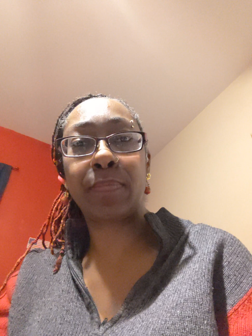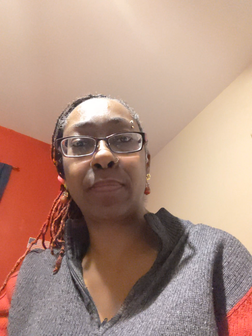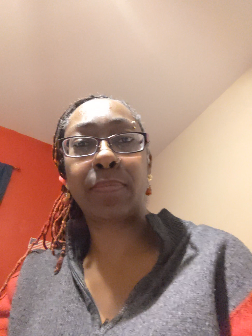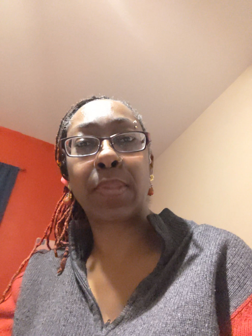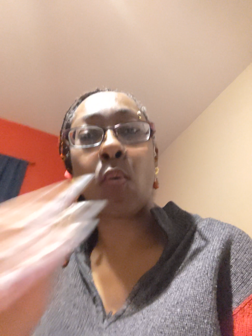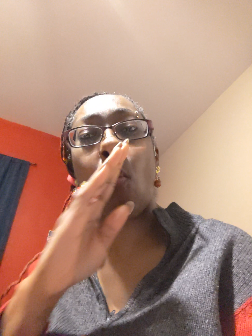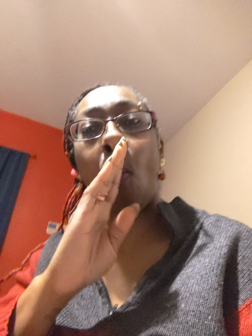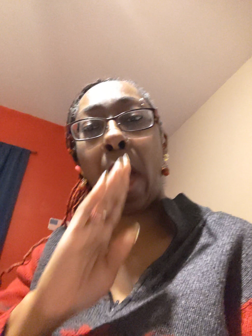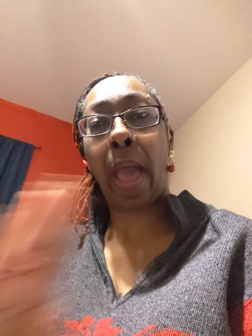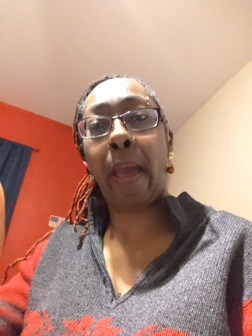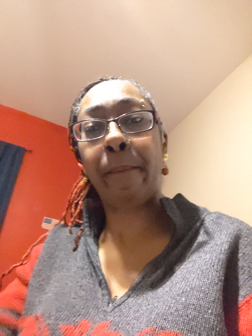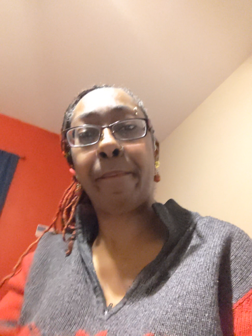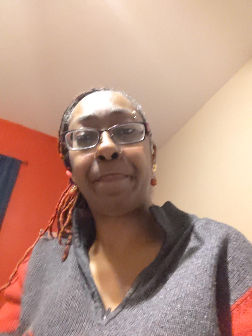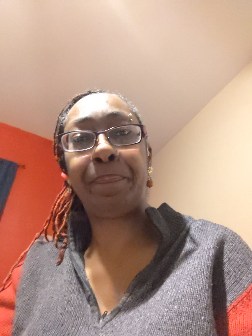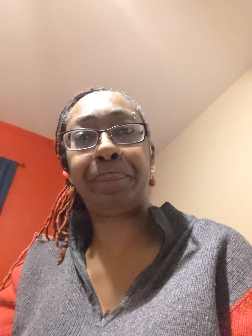quiet